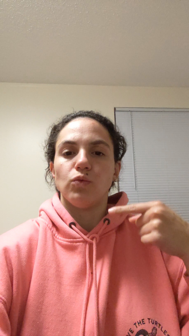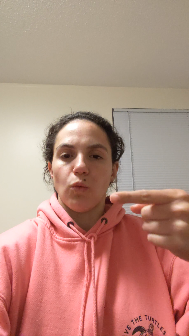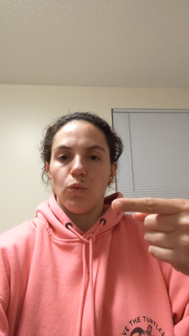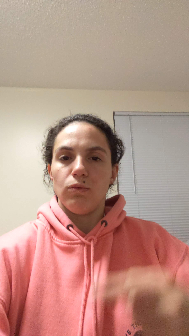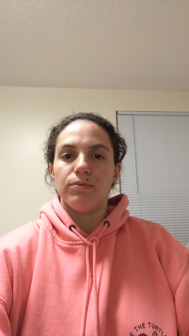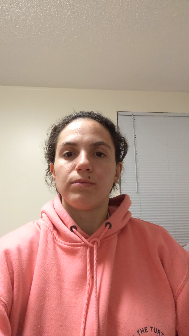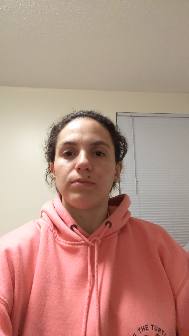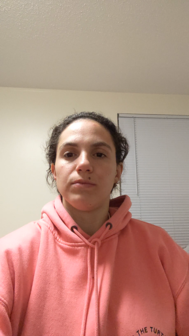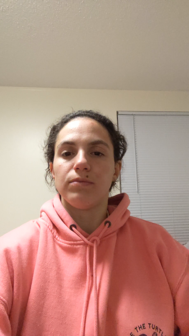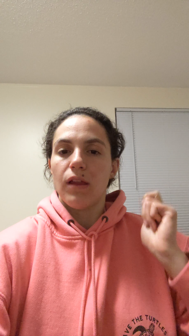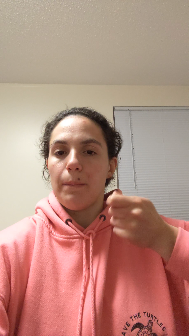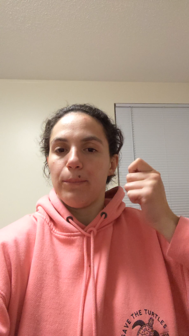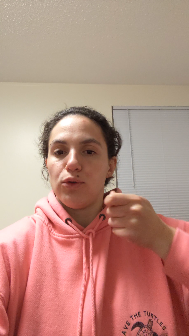hammer